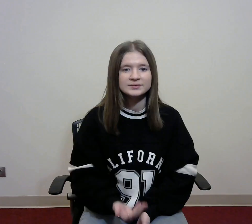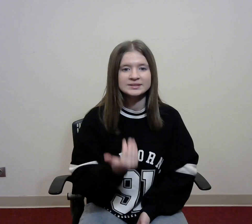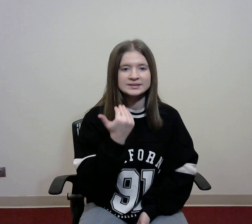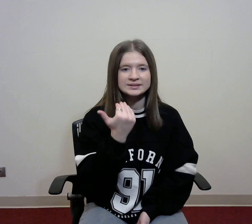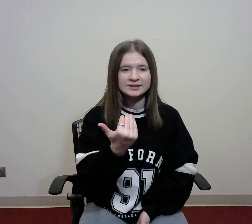siz